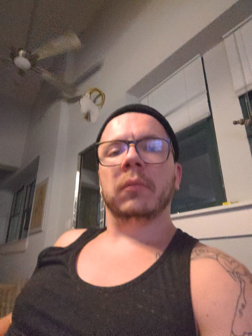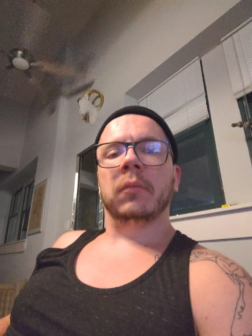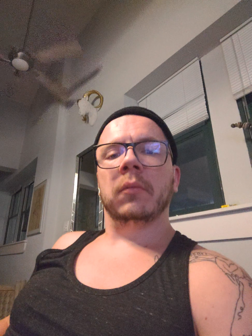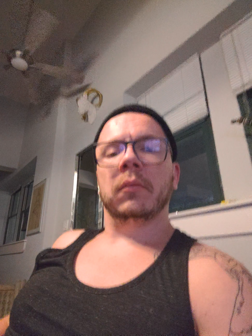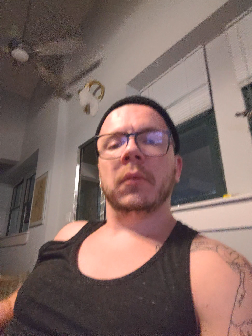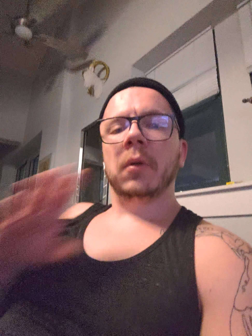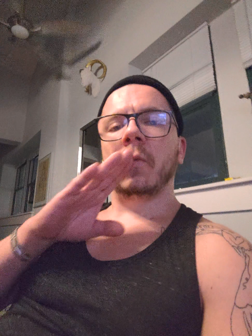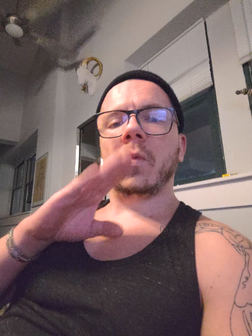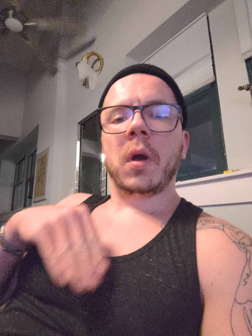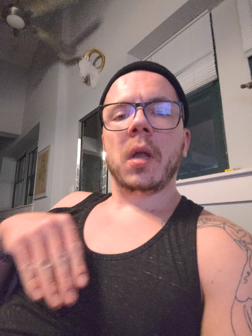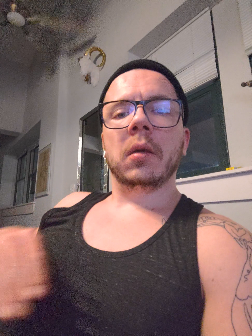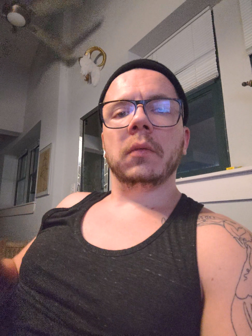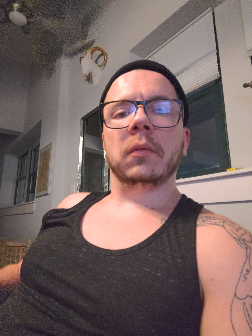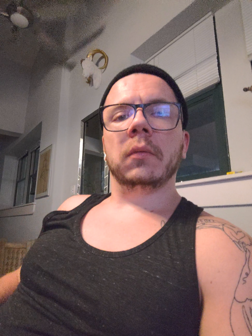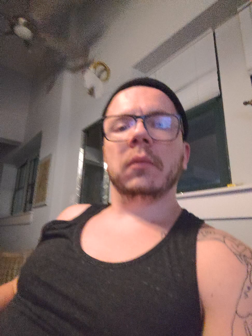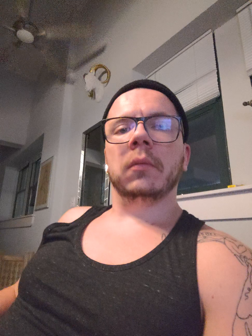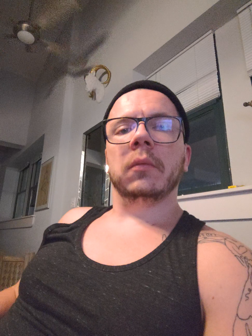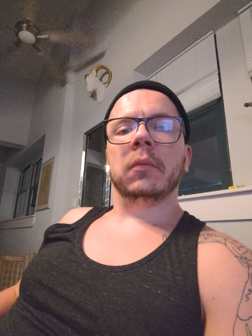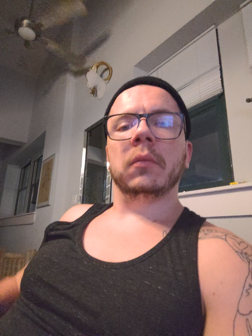quiet